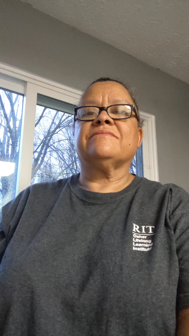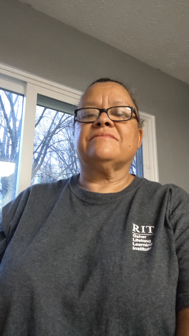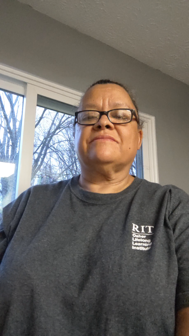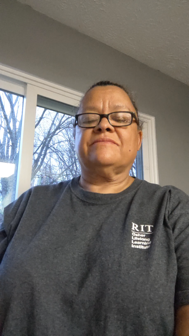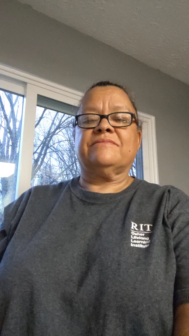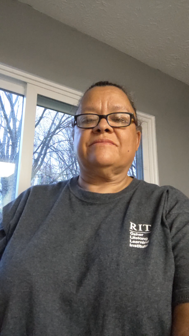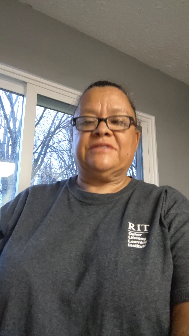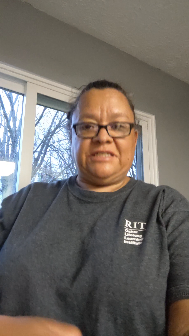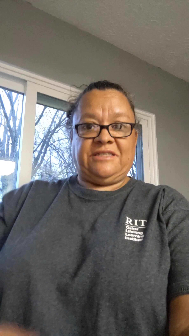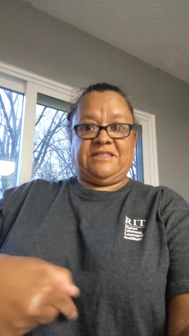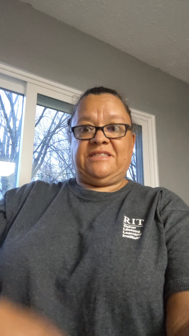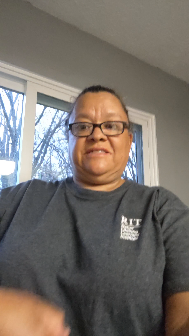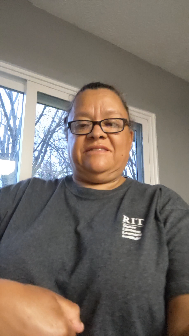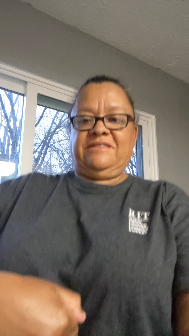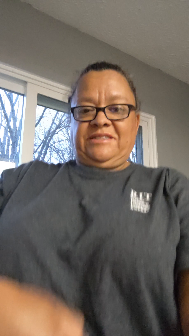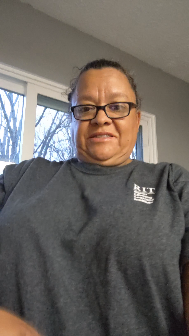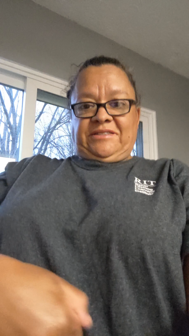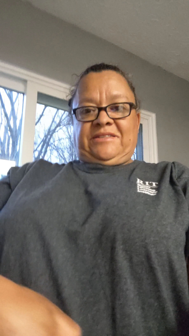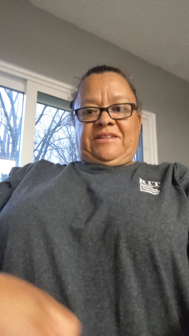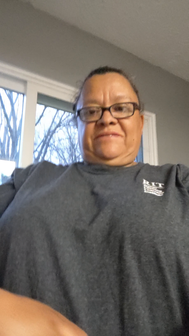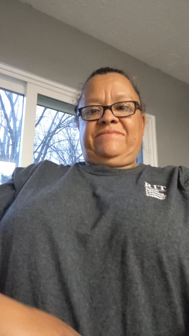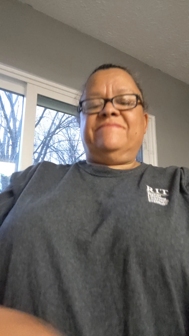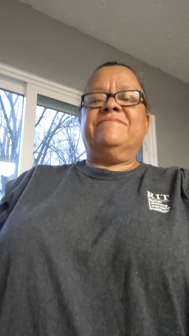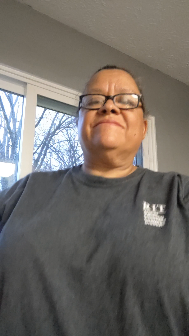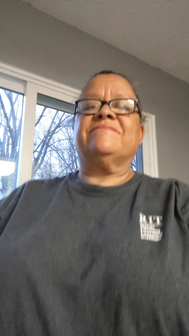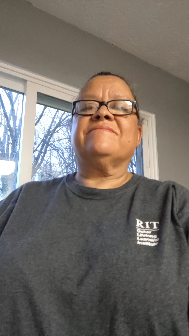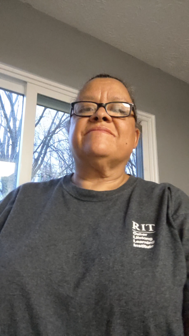belly button